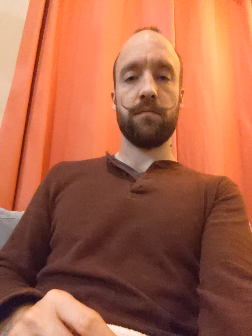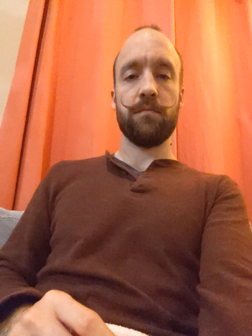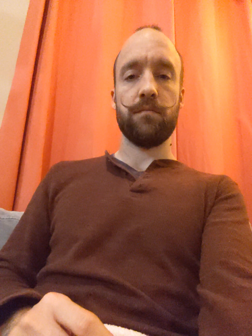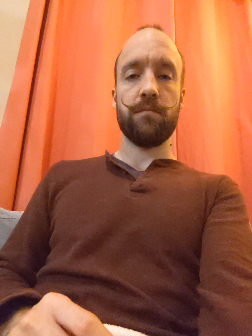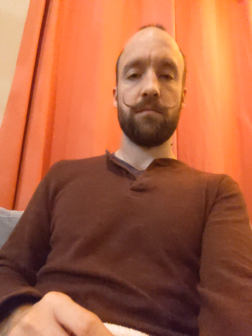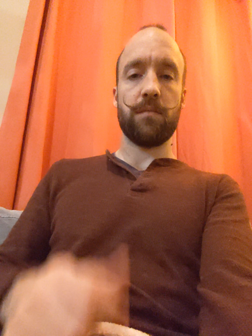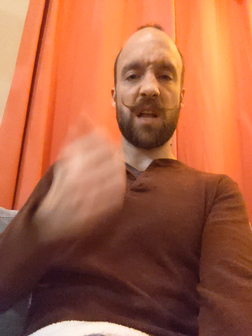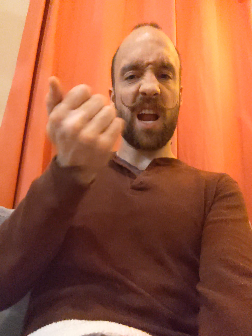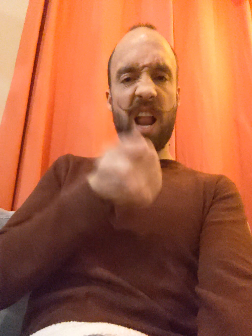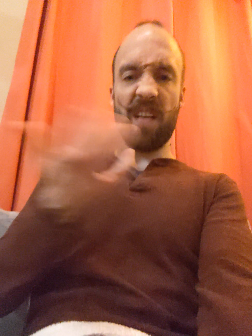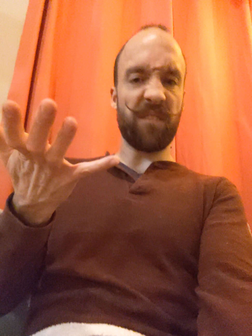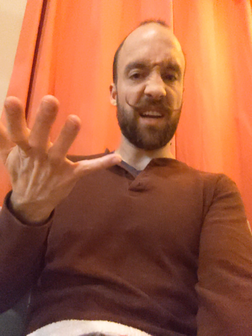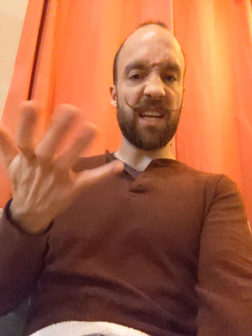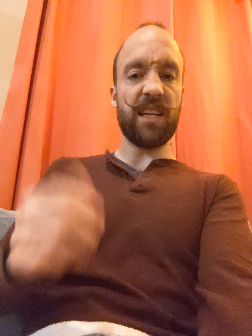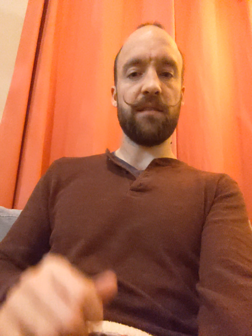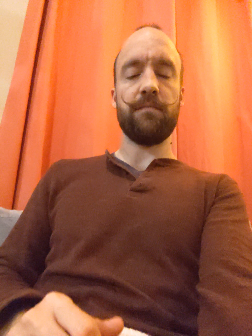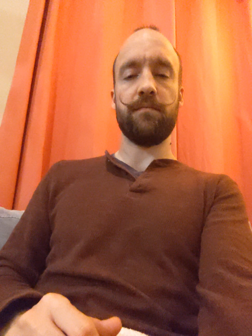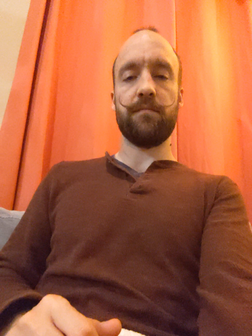every